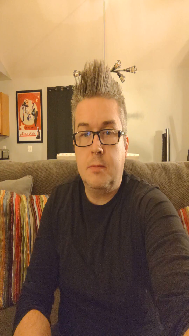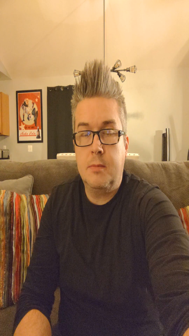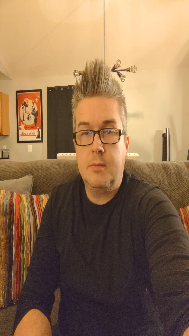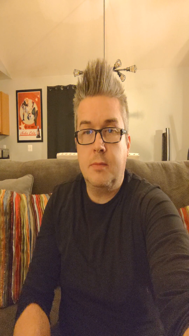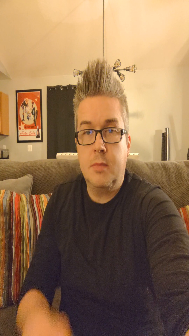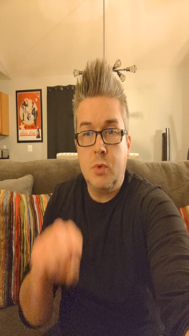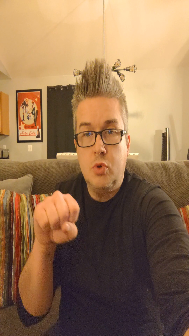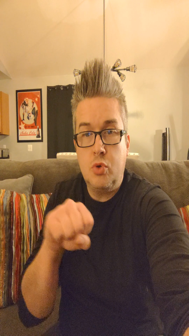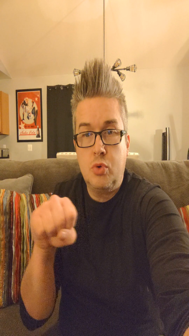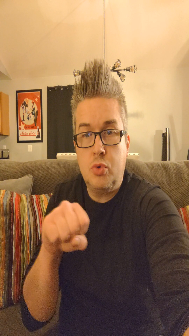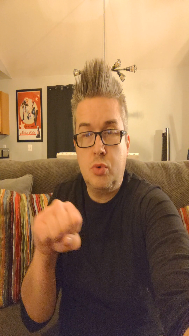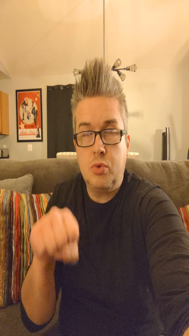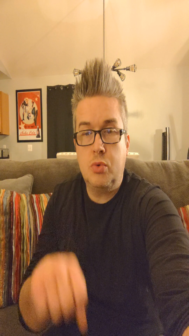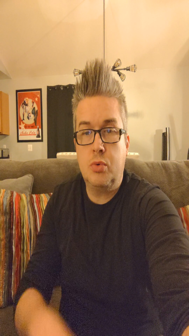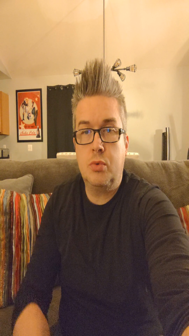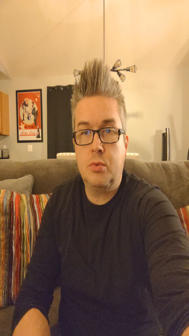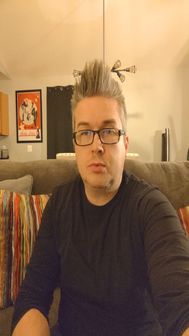shoe